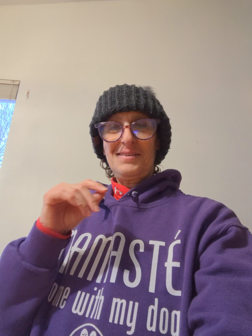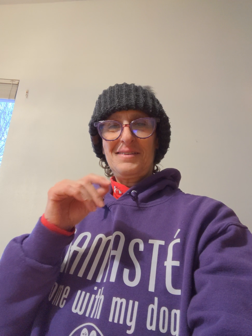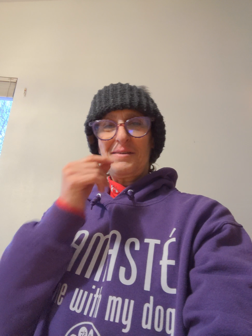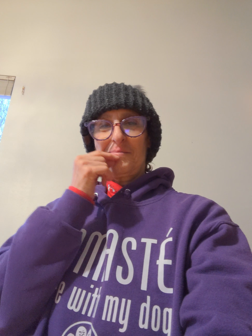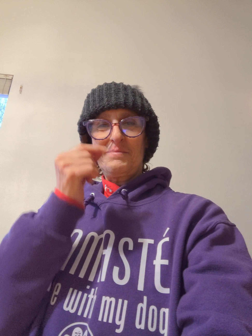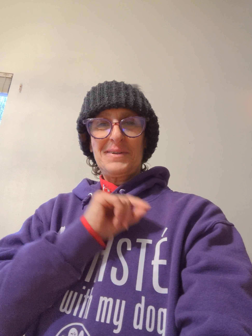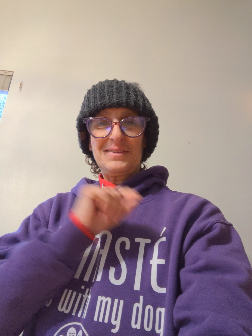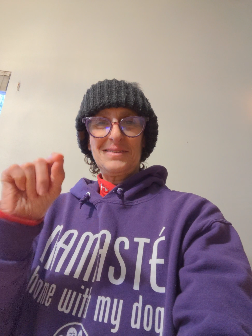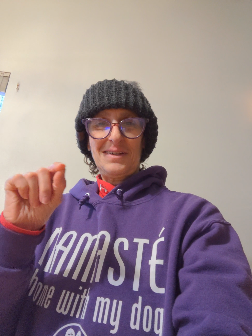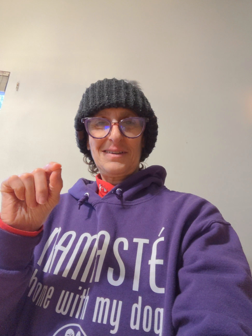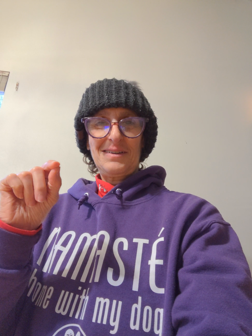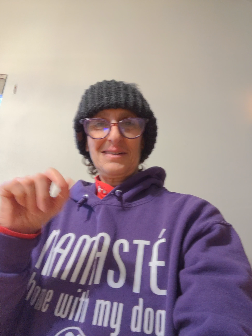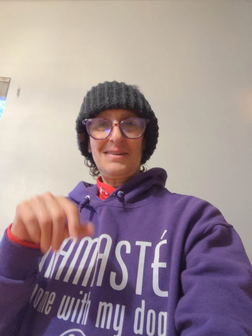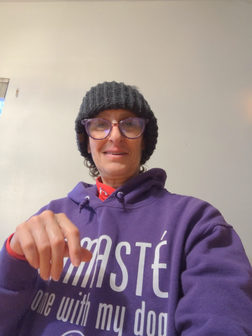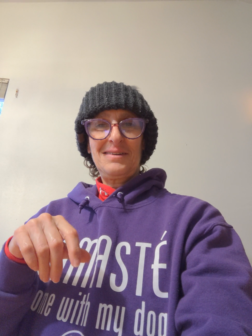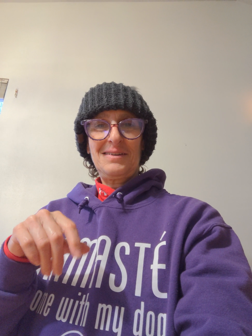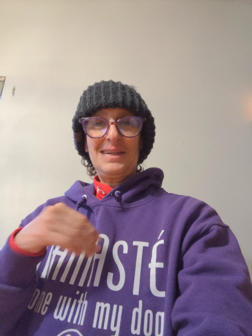pencil